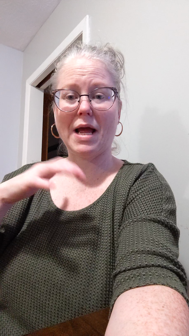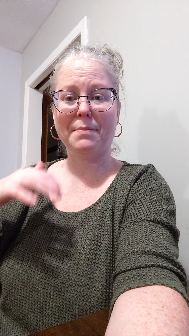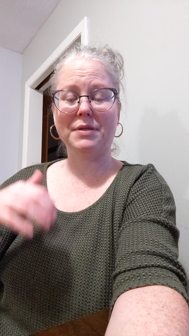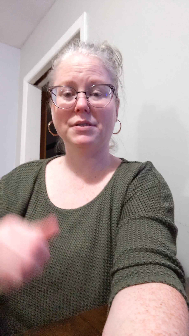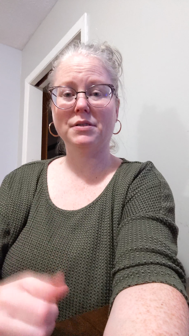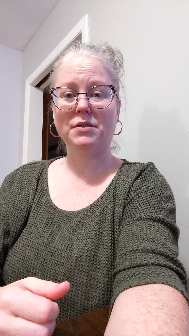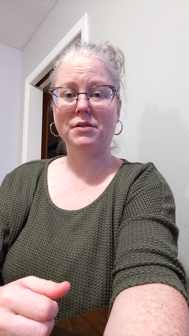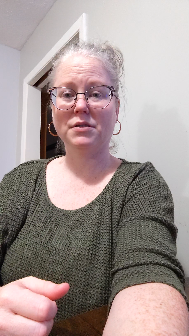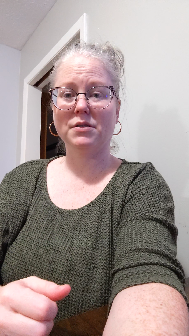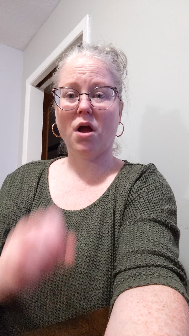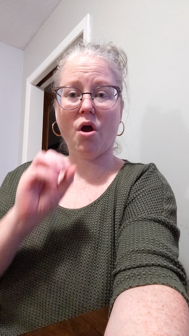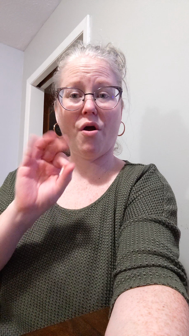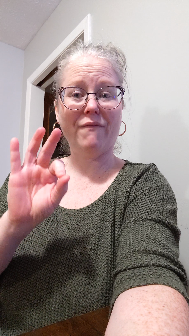of